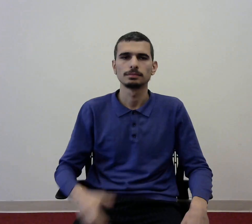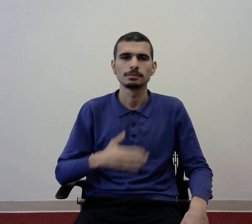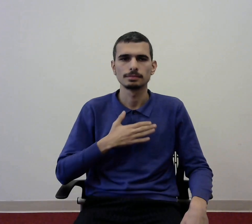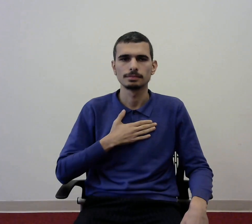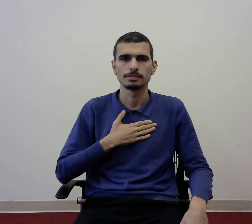mən